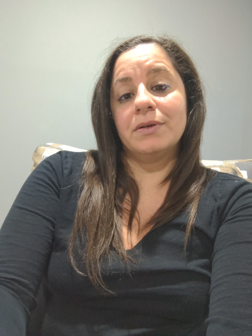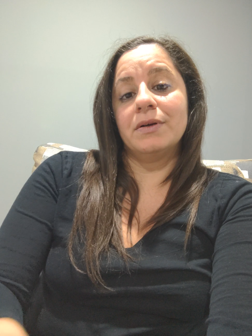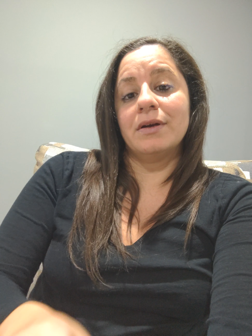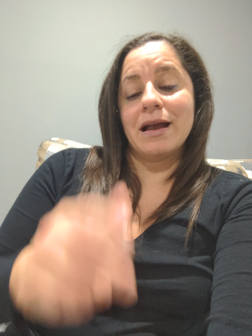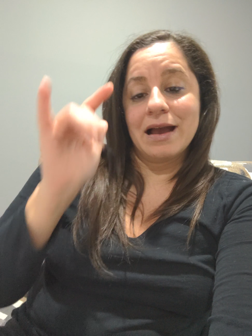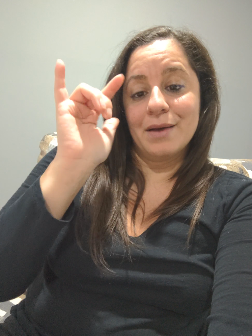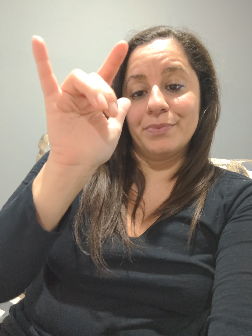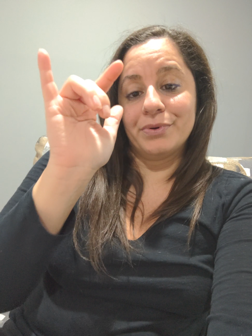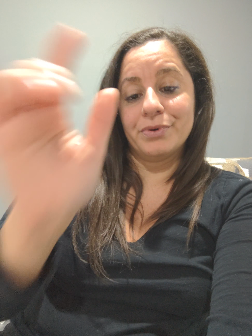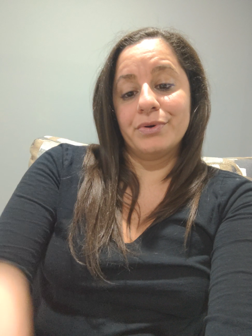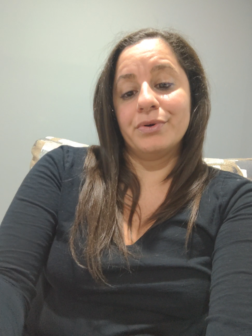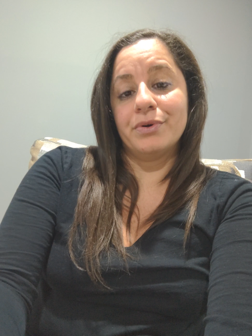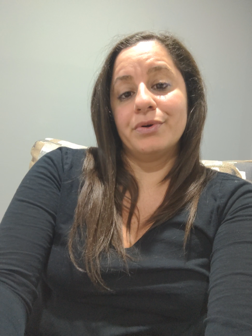airplane